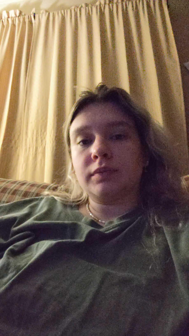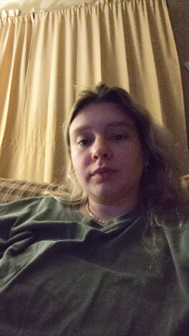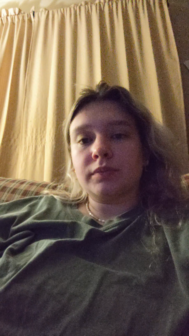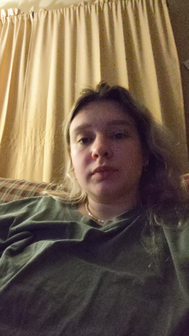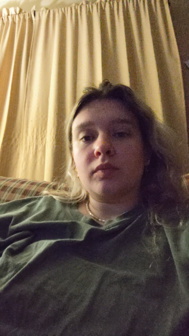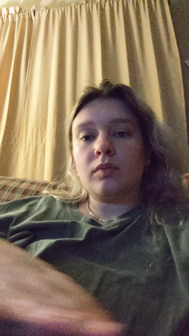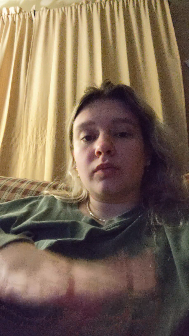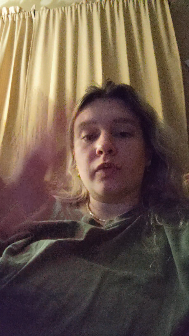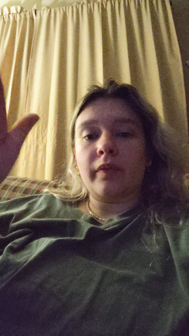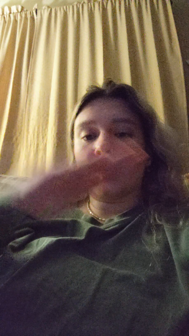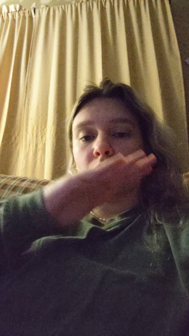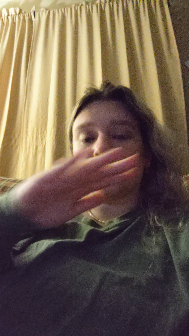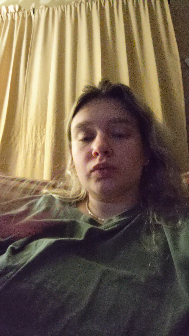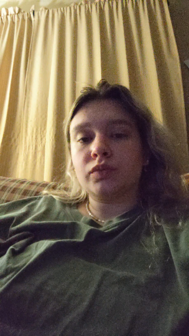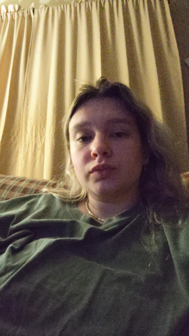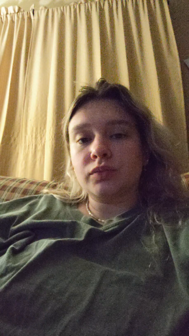full